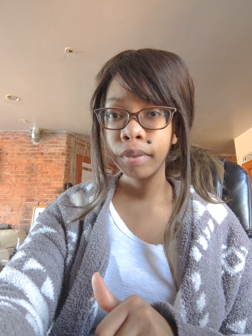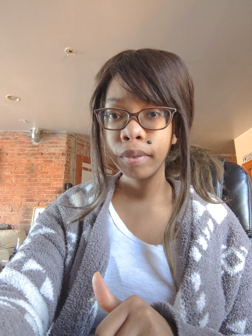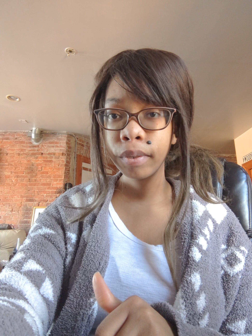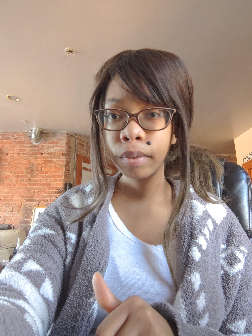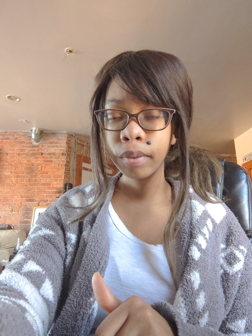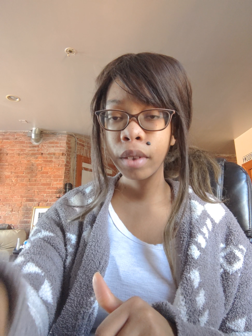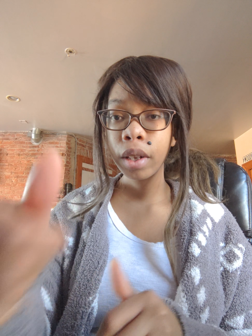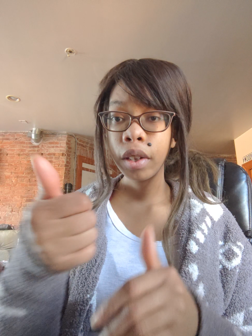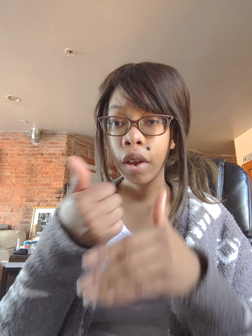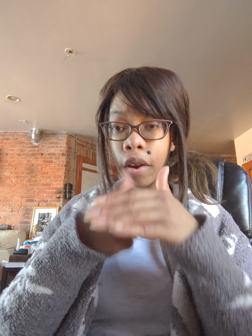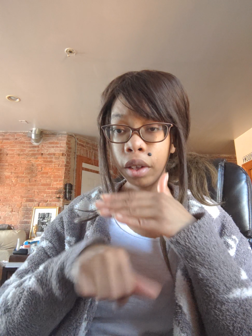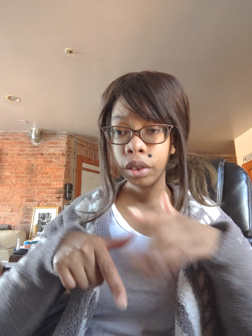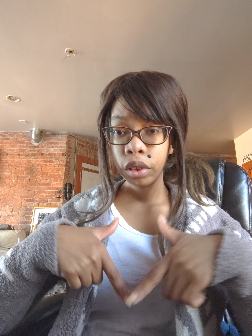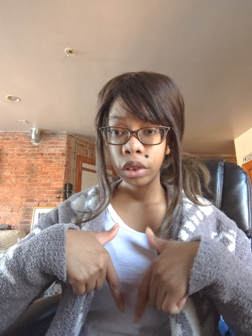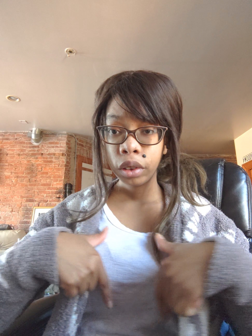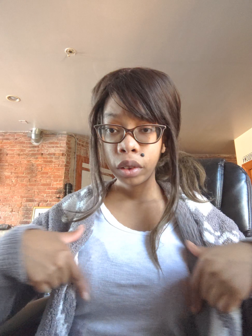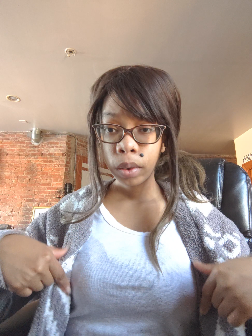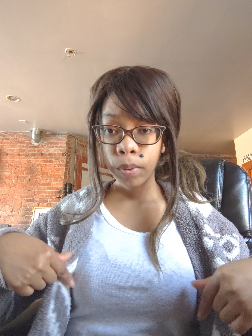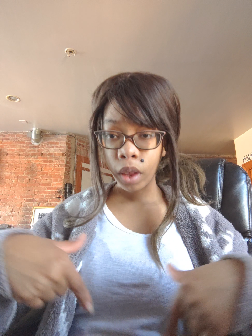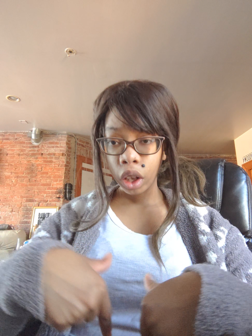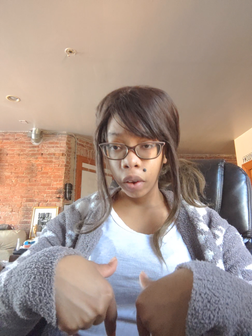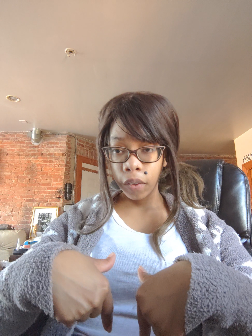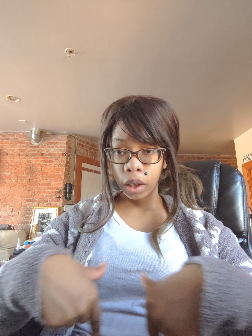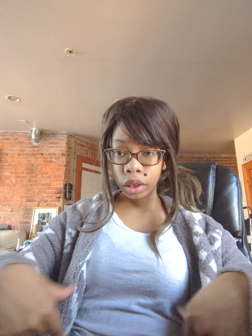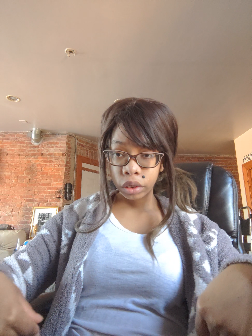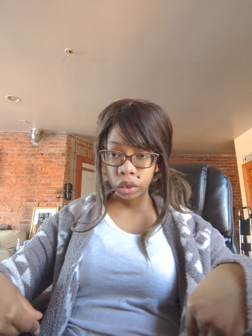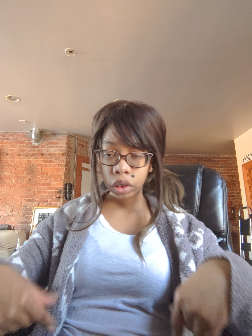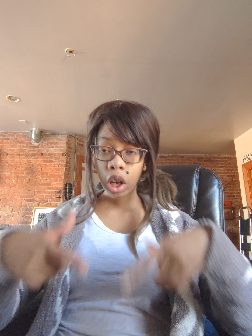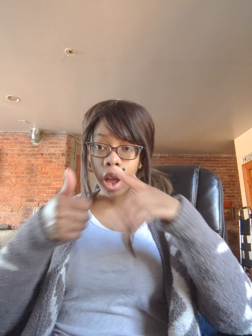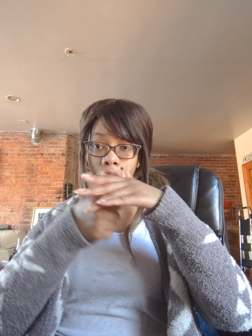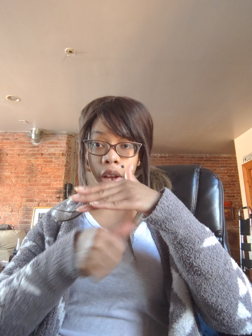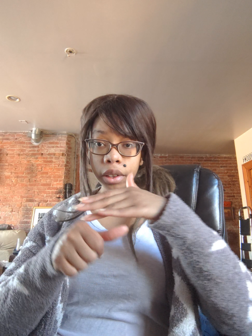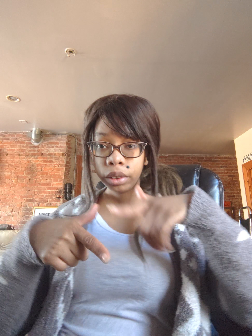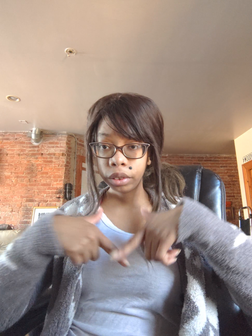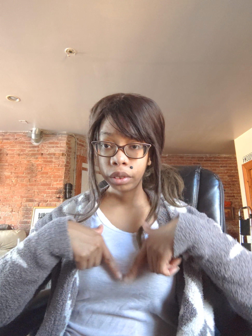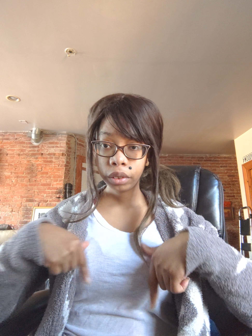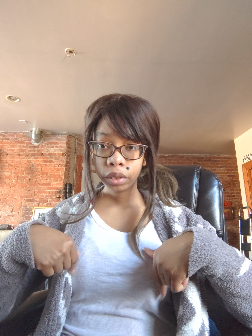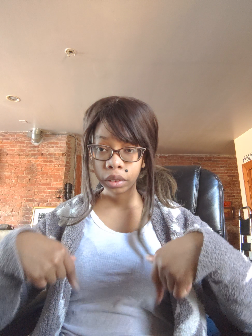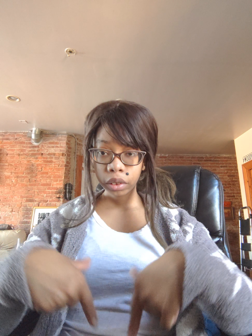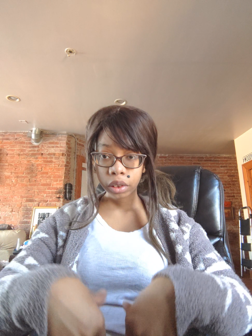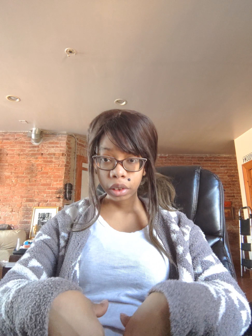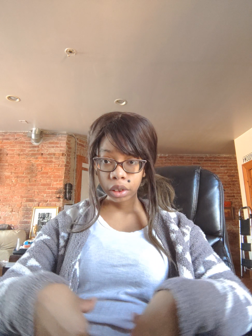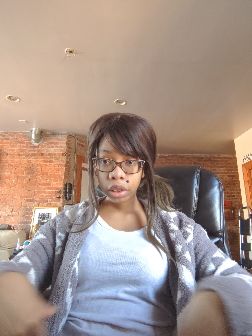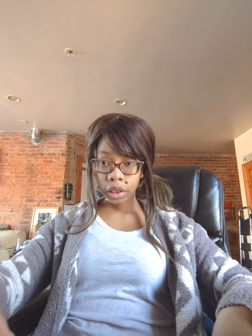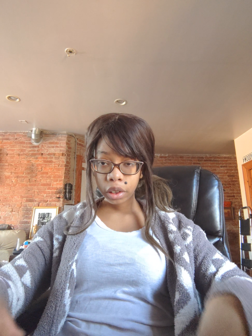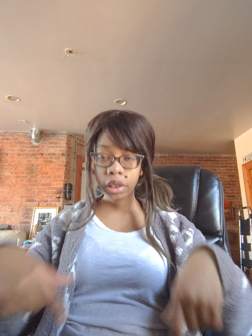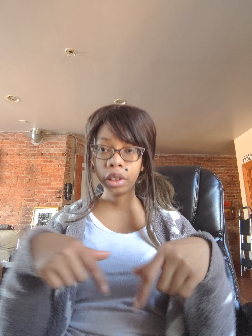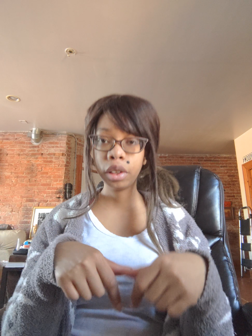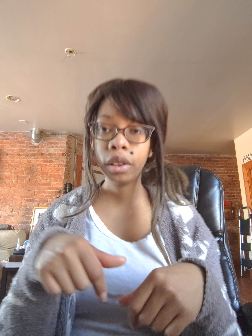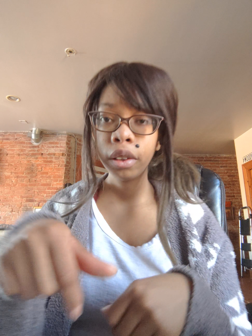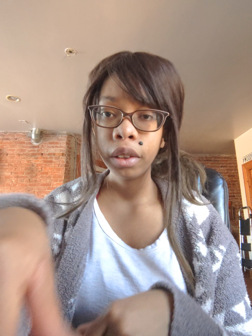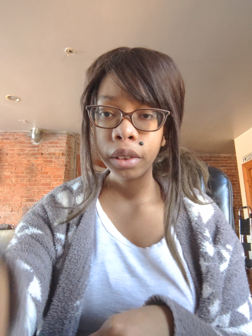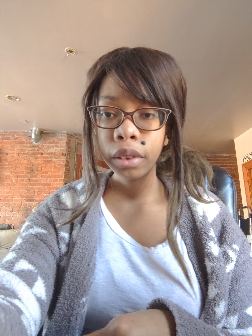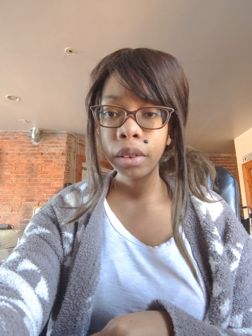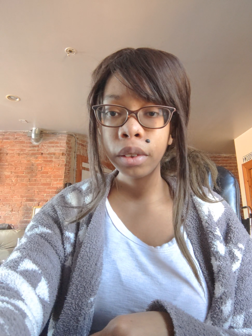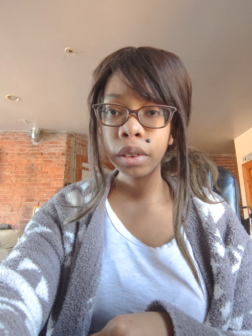underwear